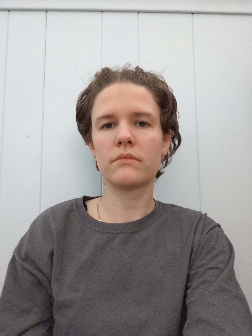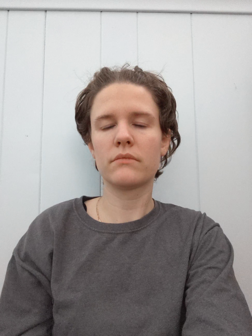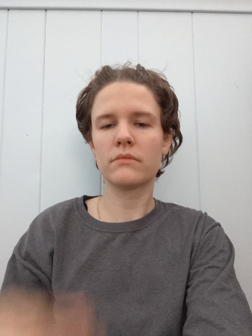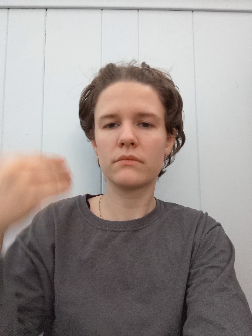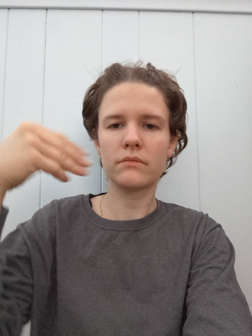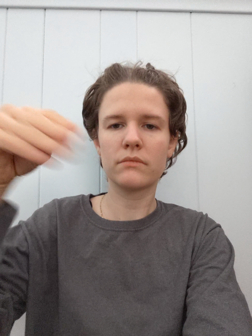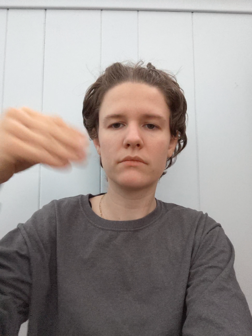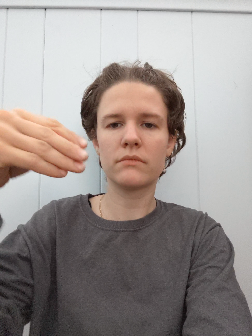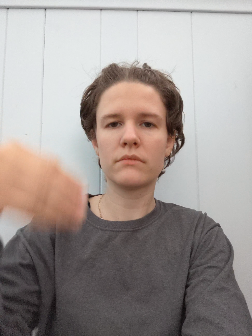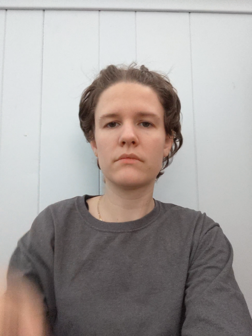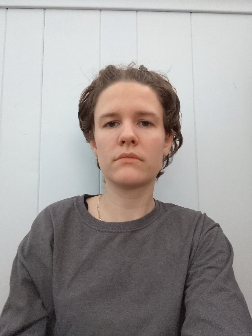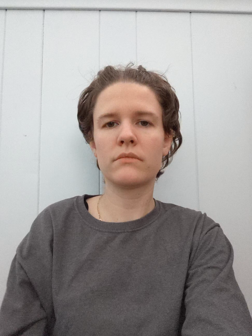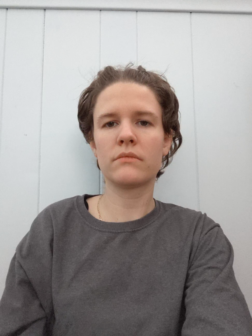store